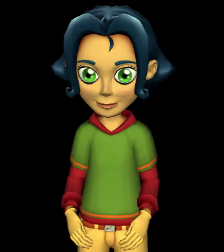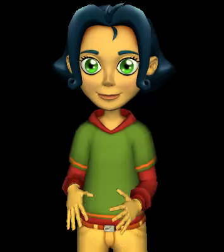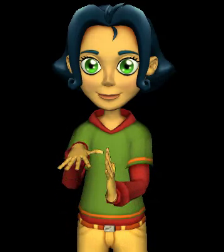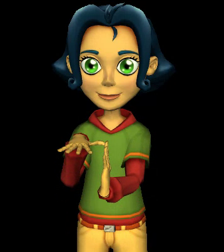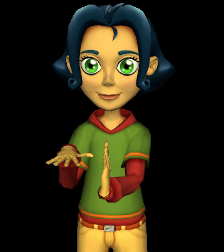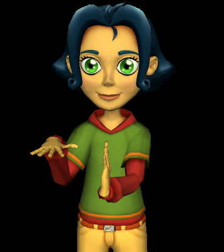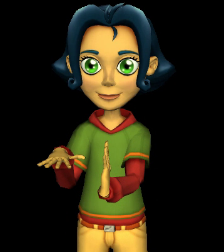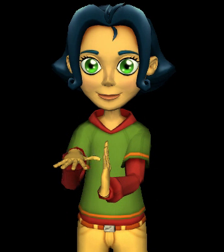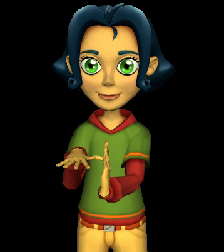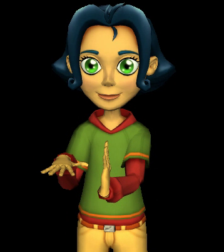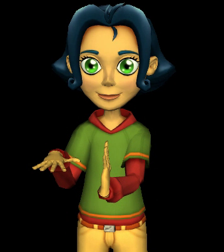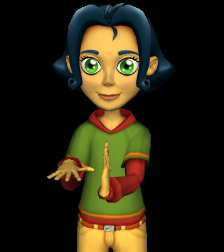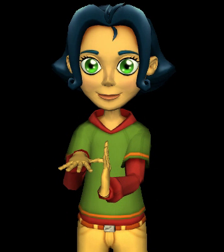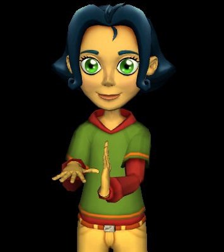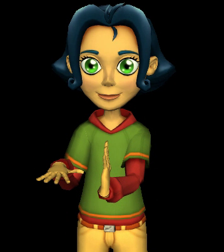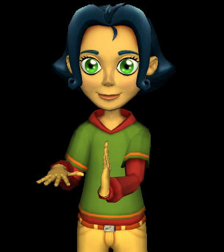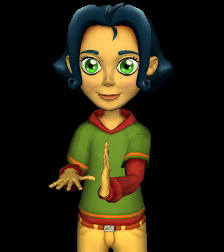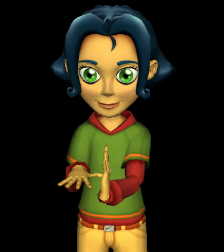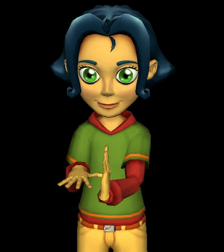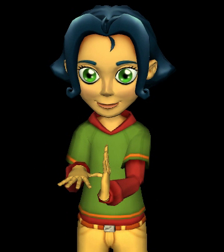خريف